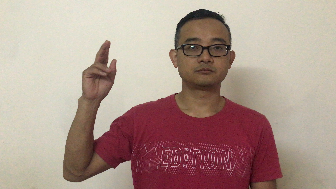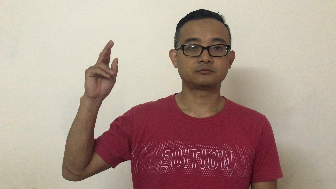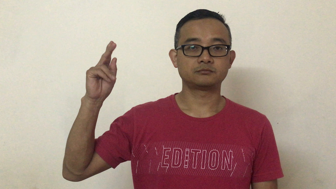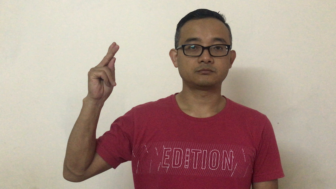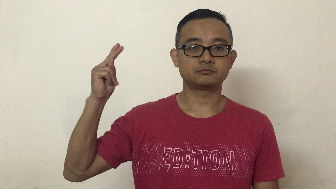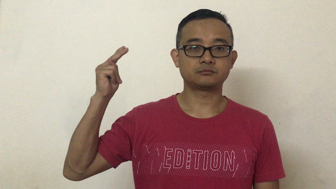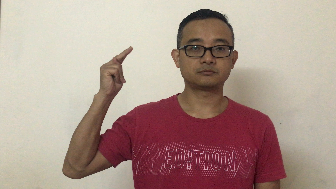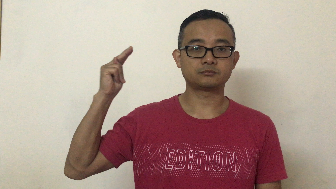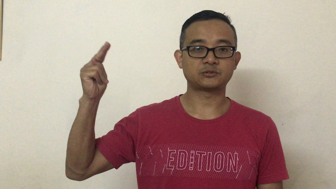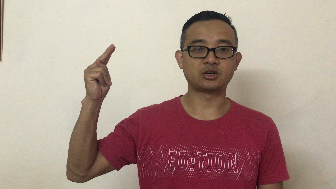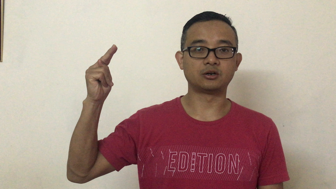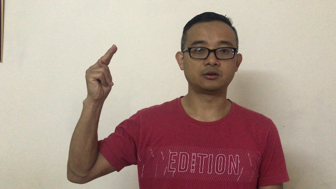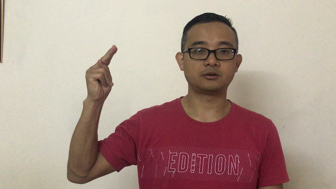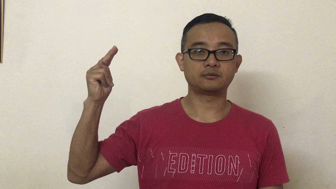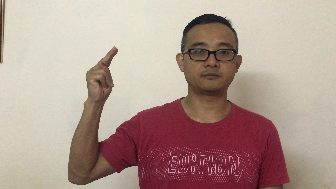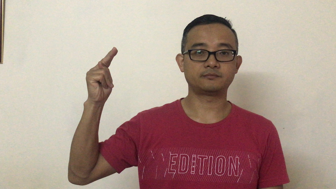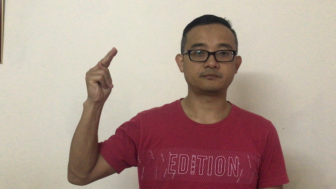थ